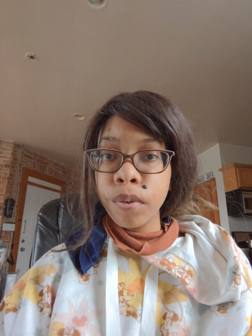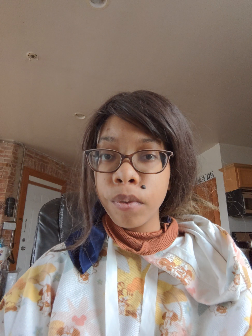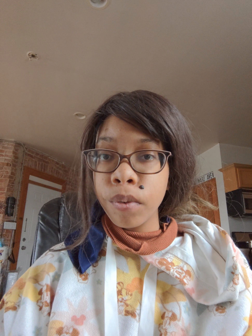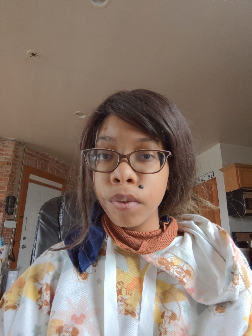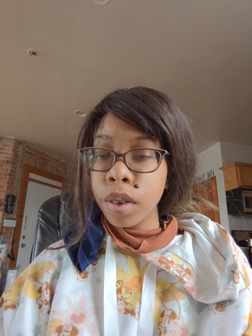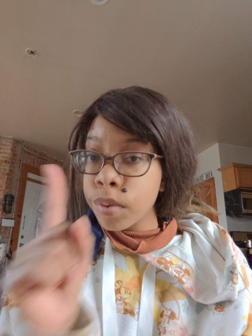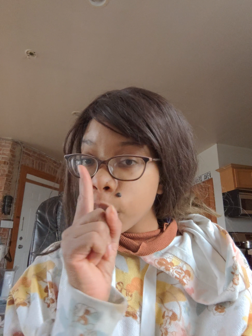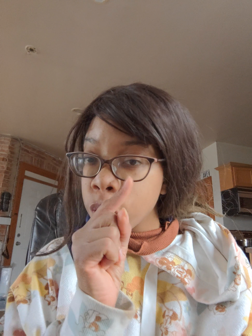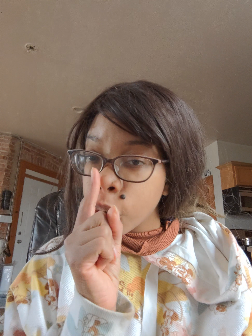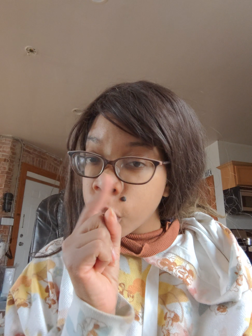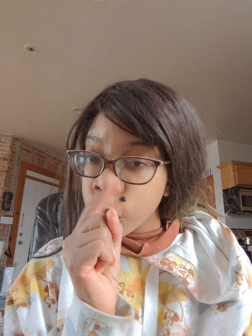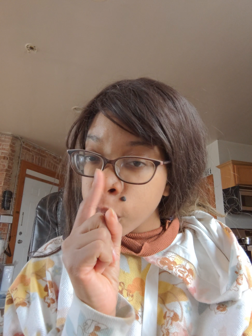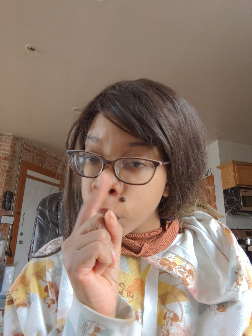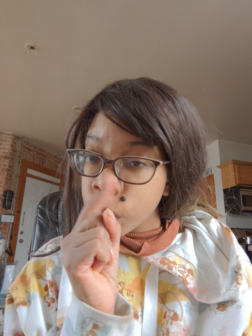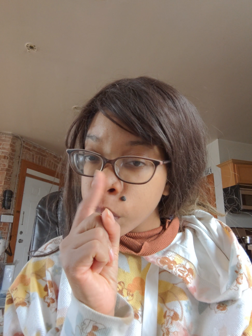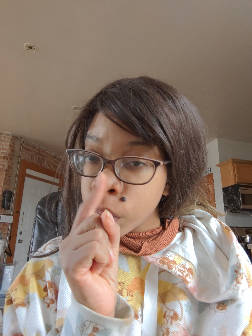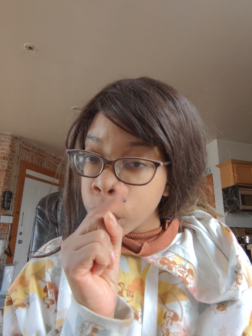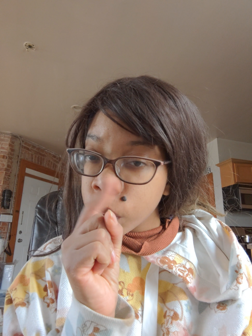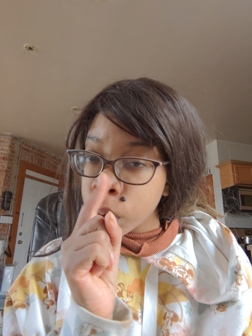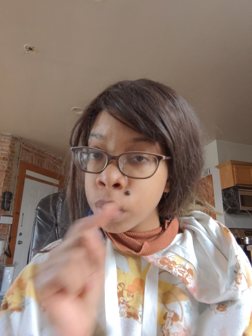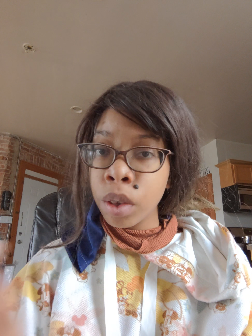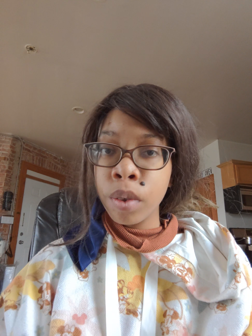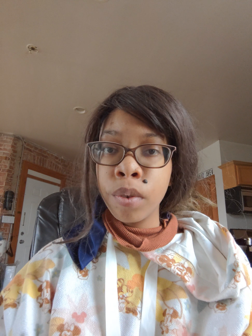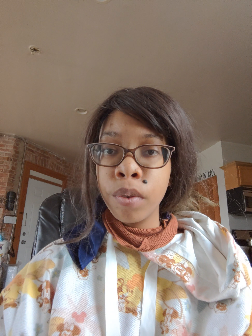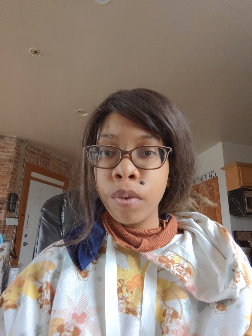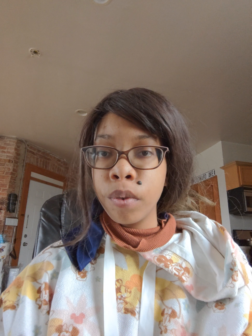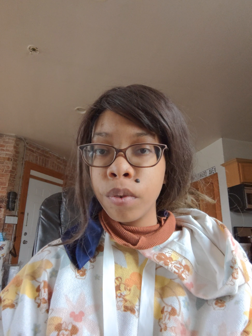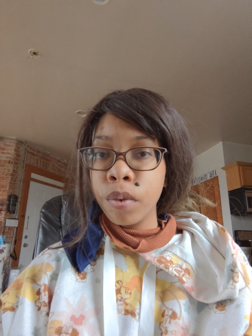mouse